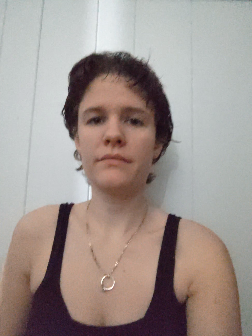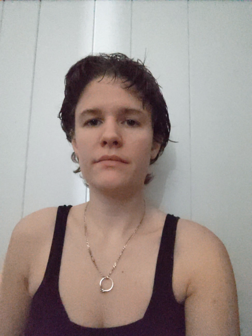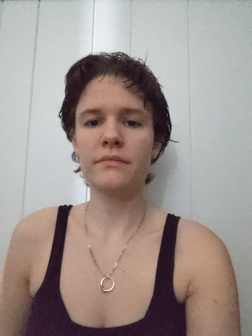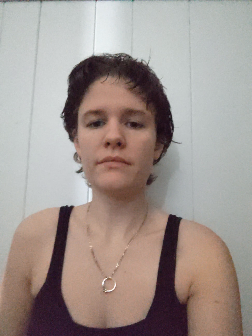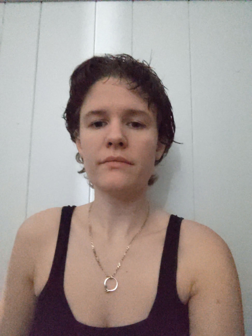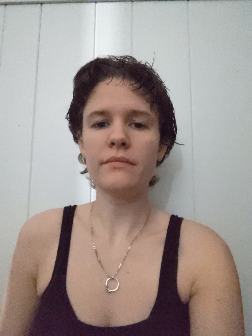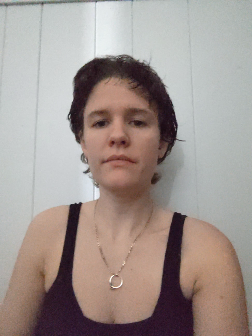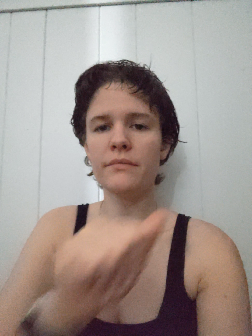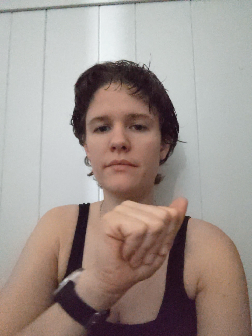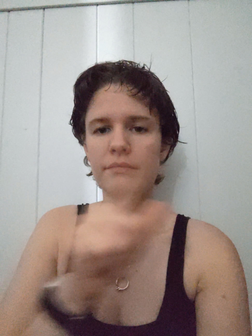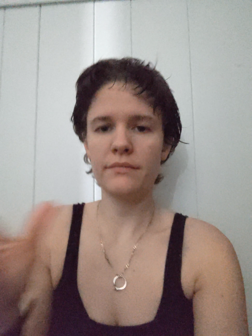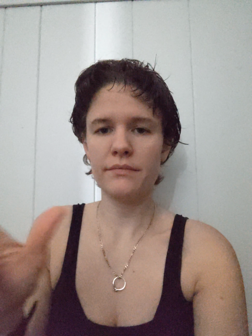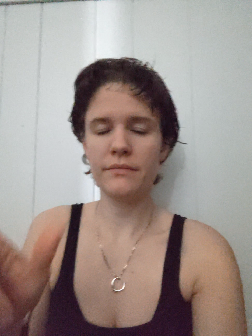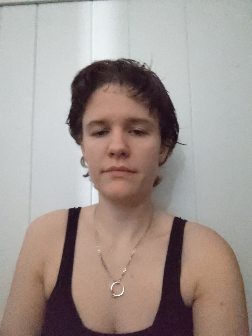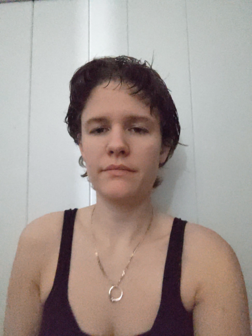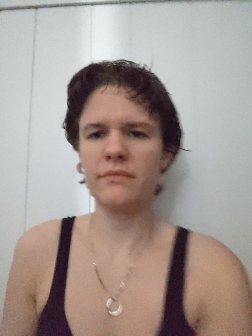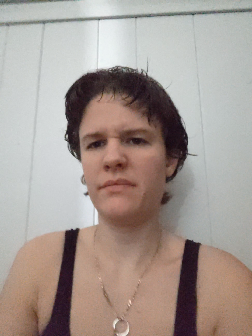all